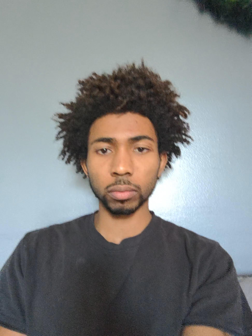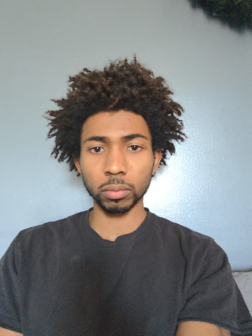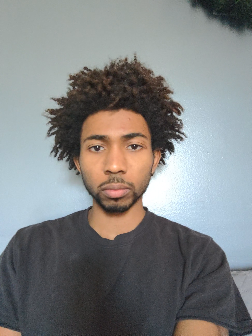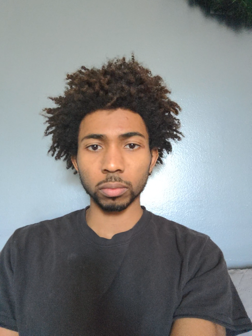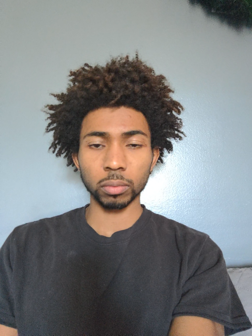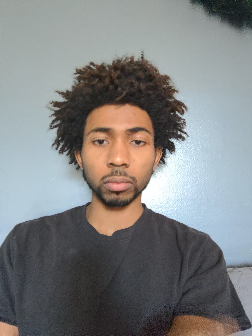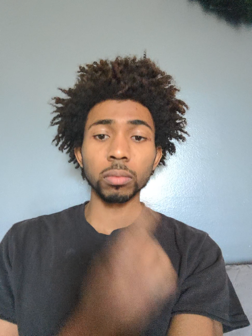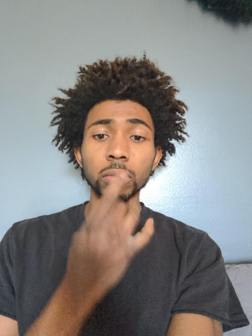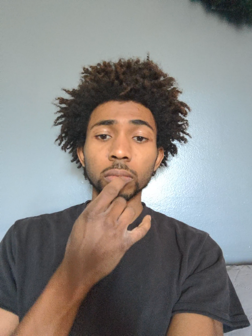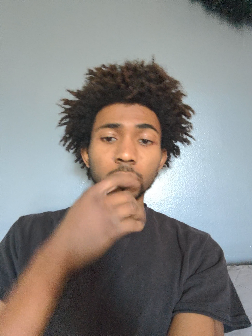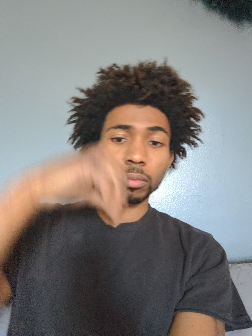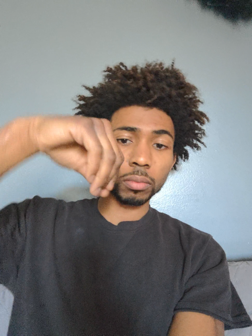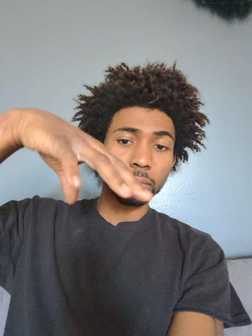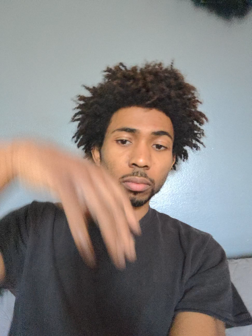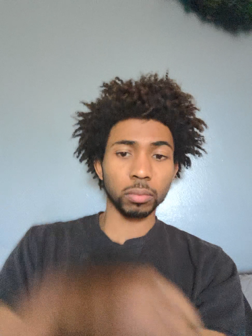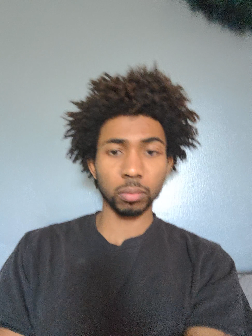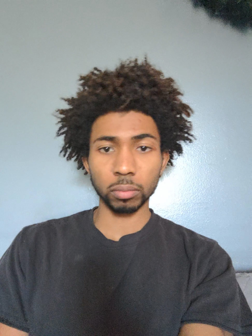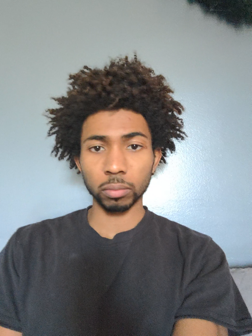lamp